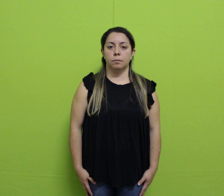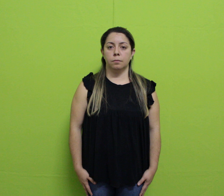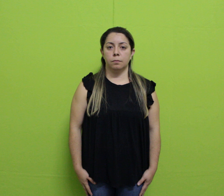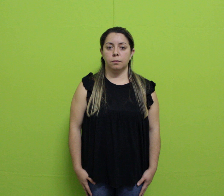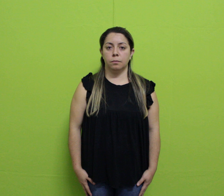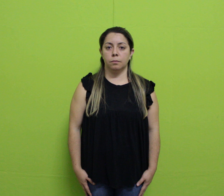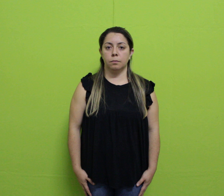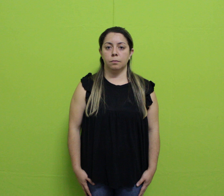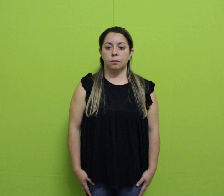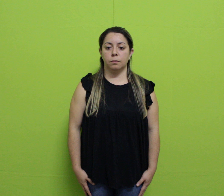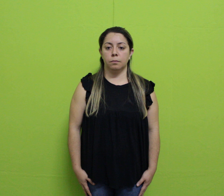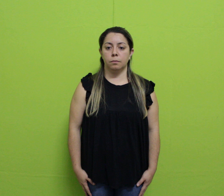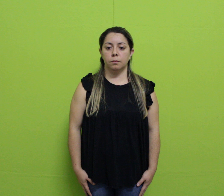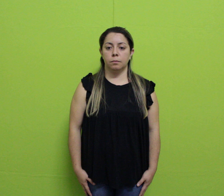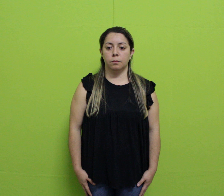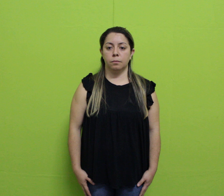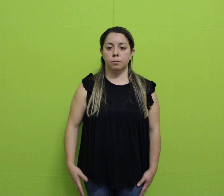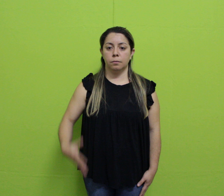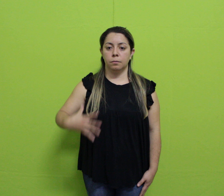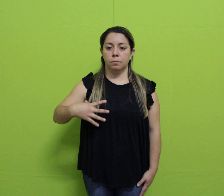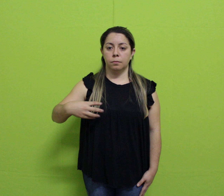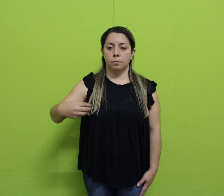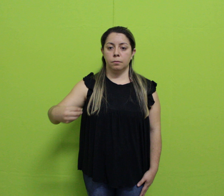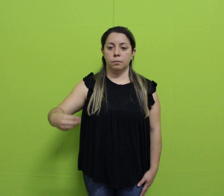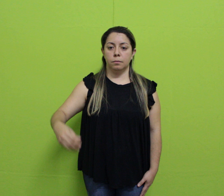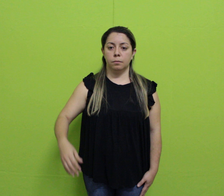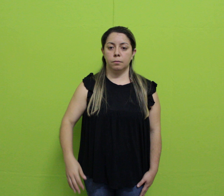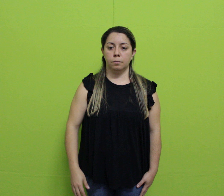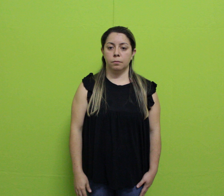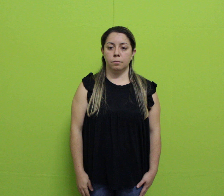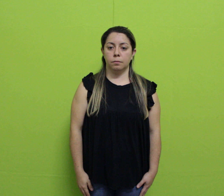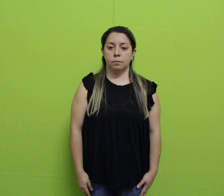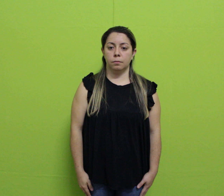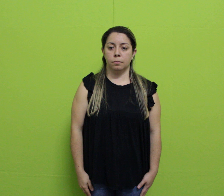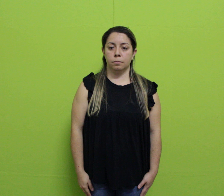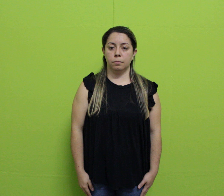filho